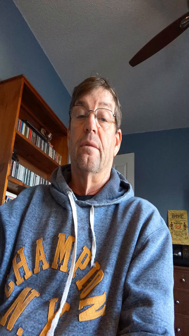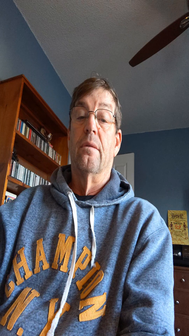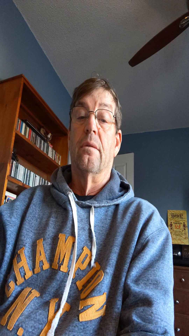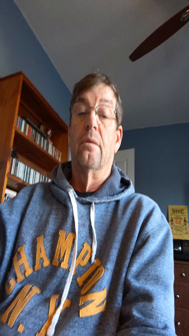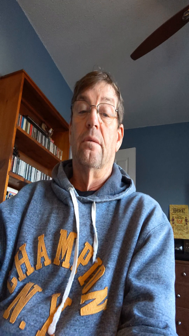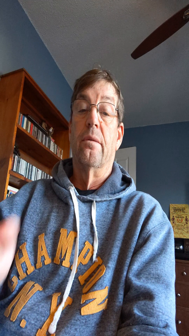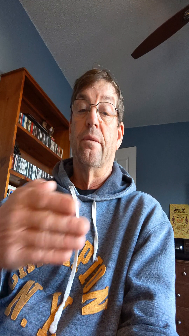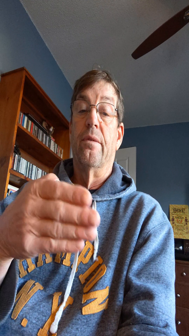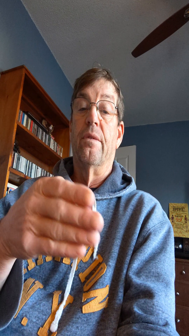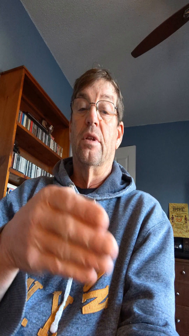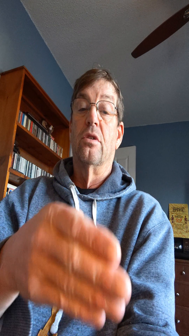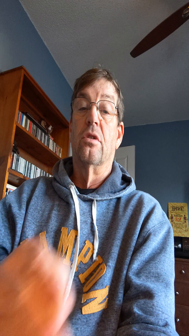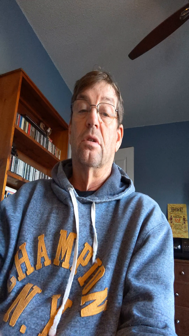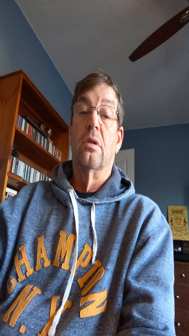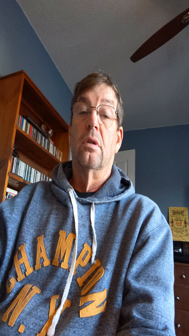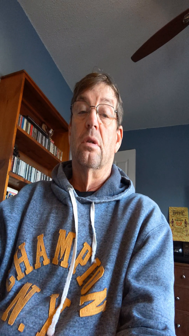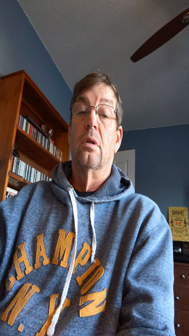fish